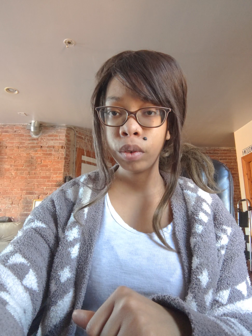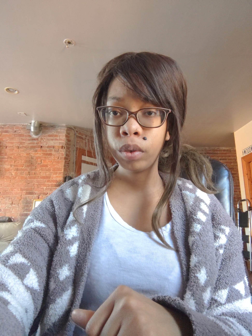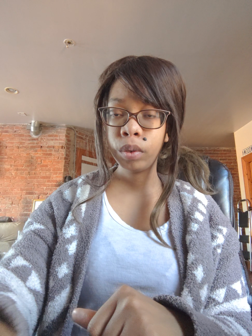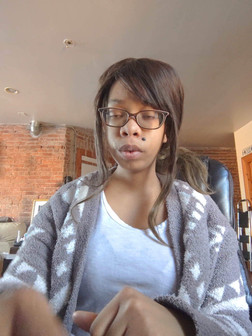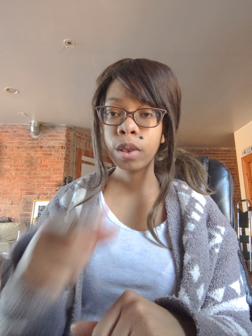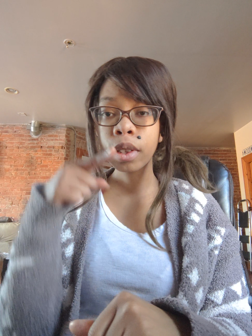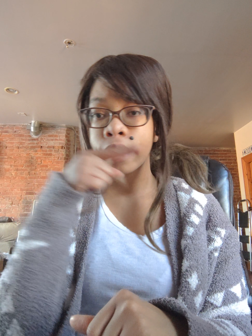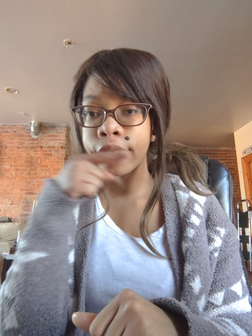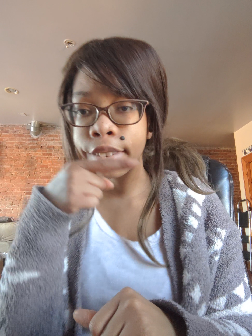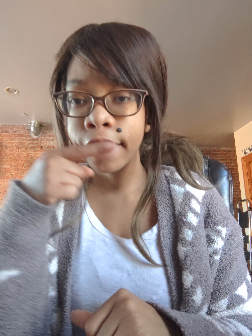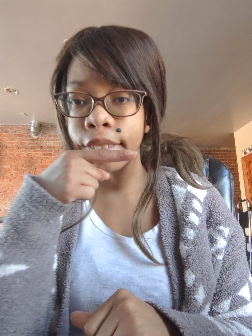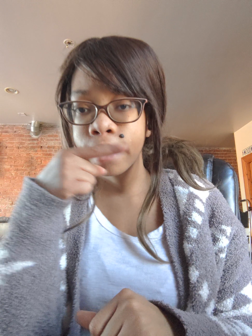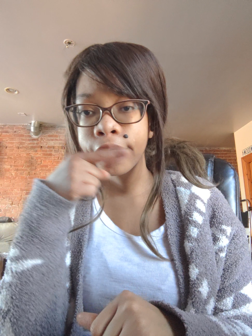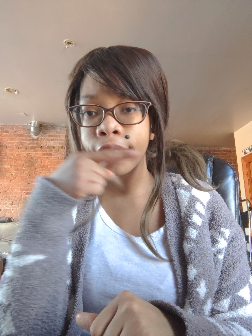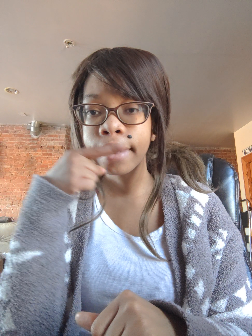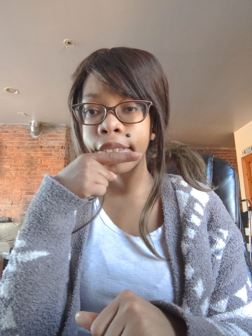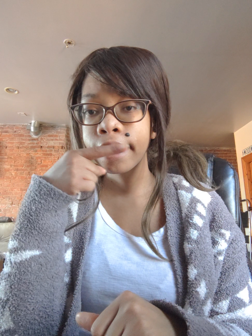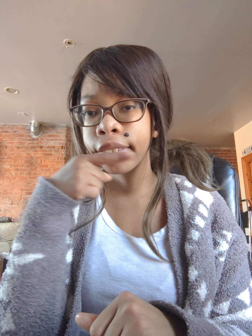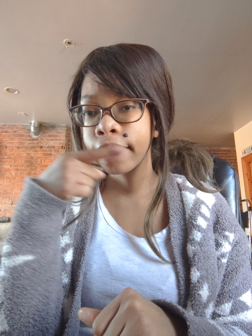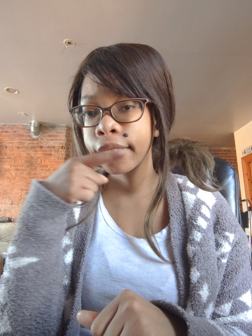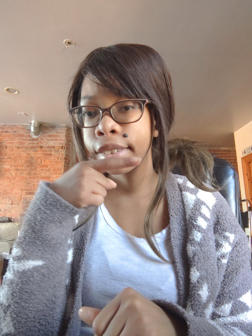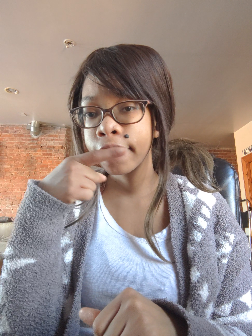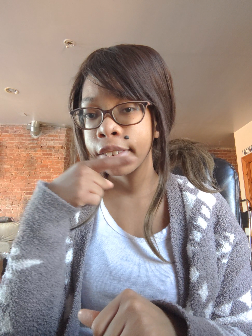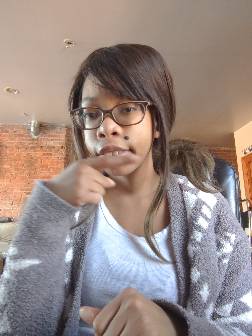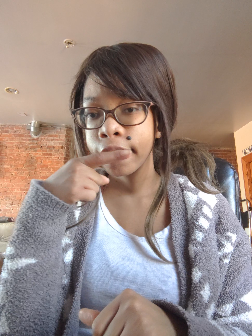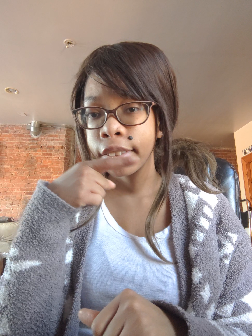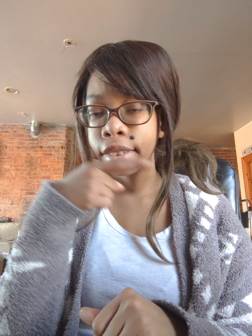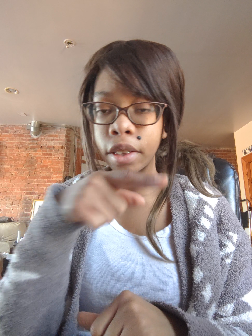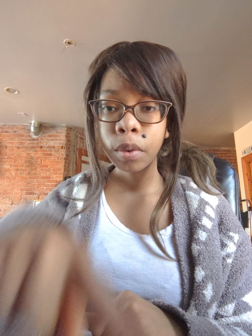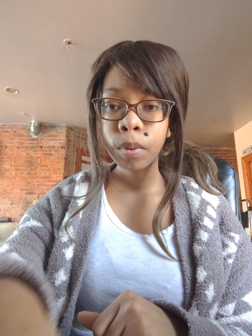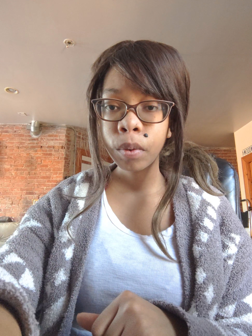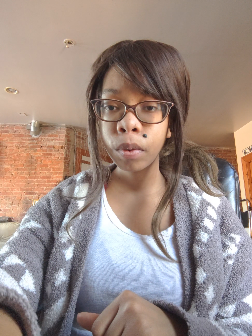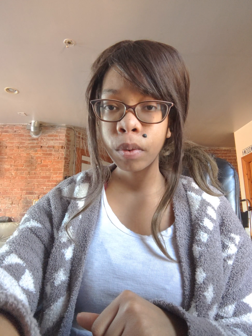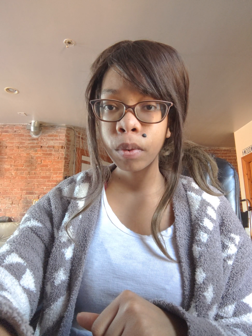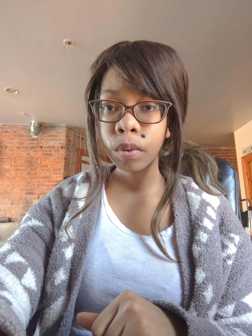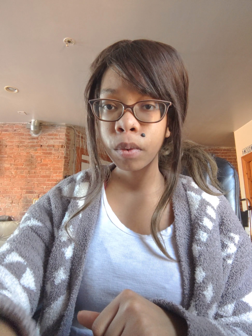toothbrush